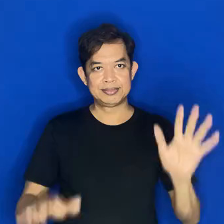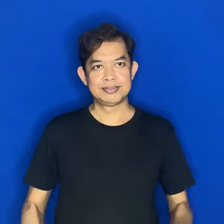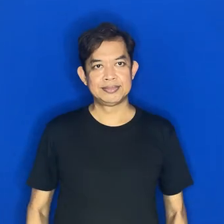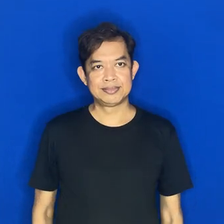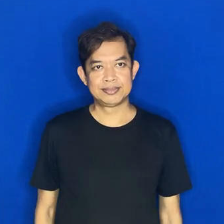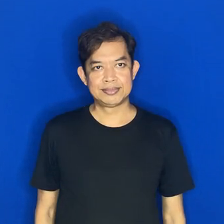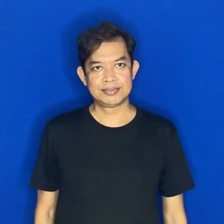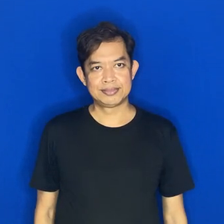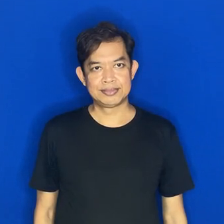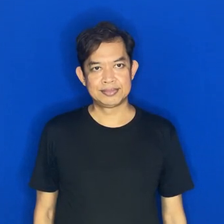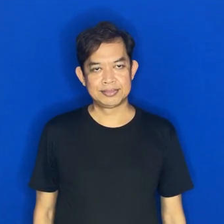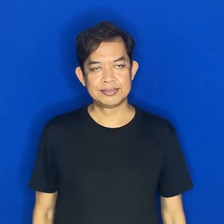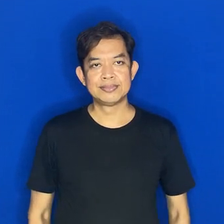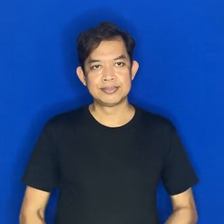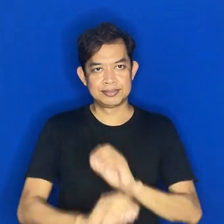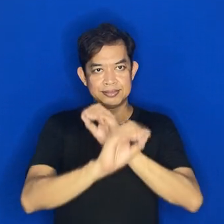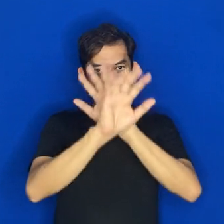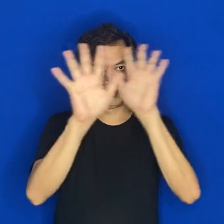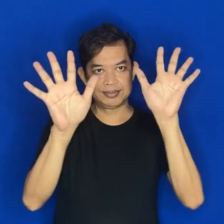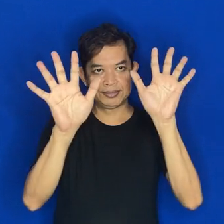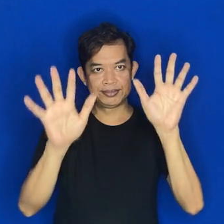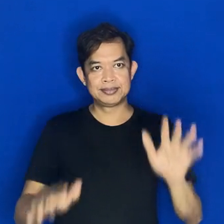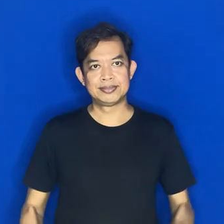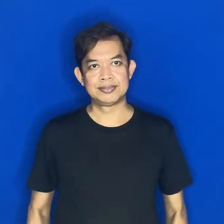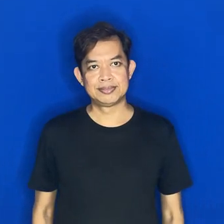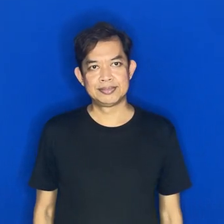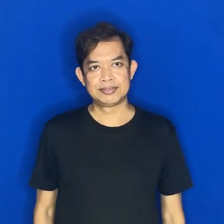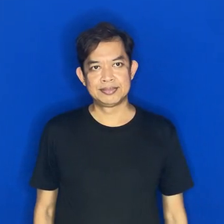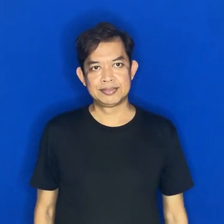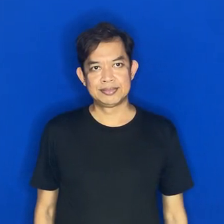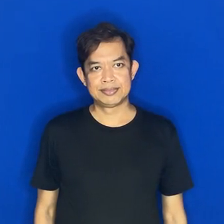light